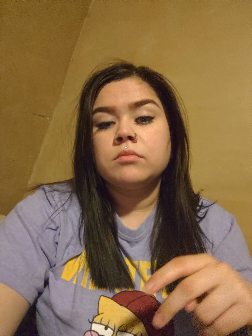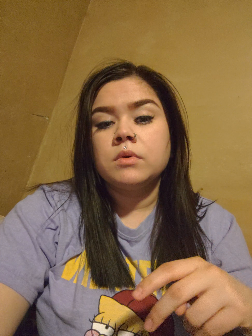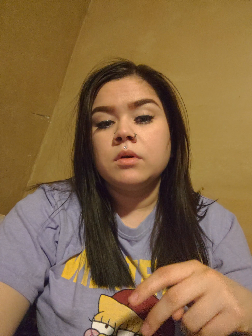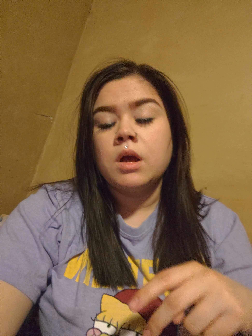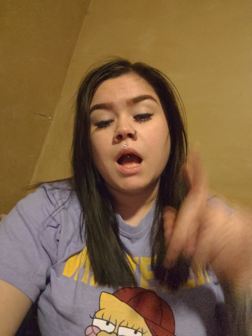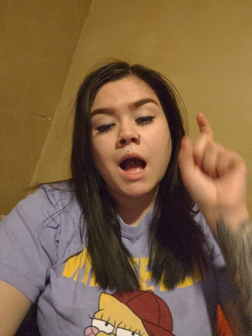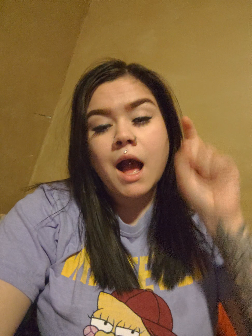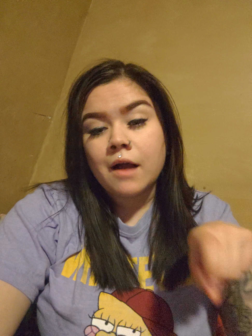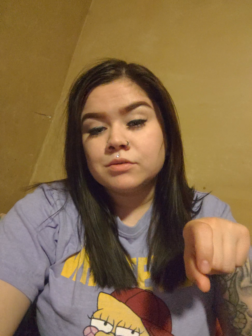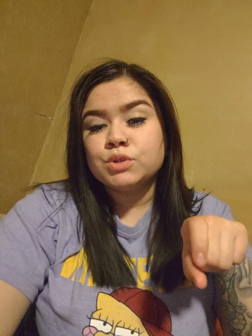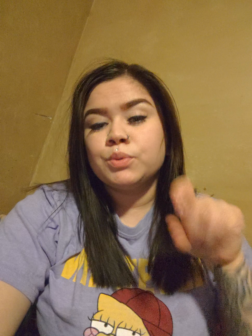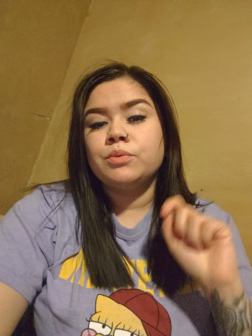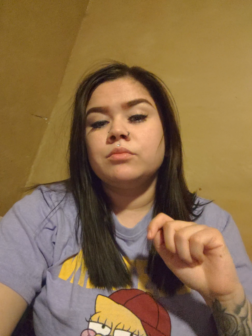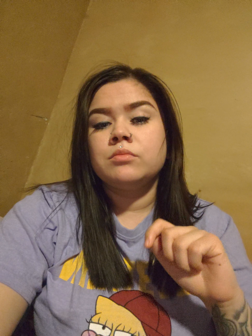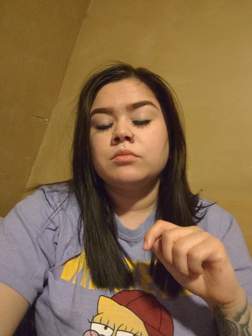have to